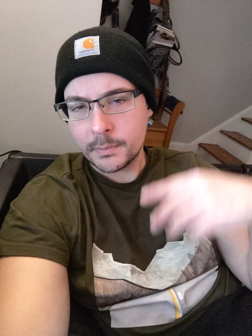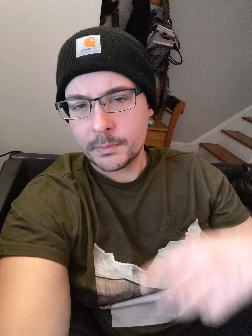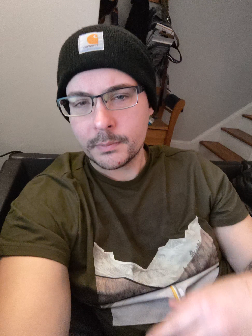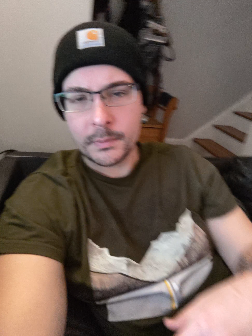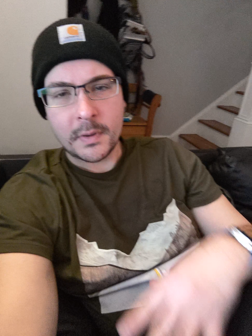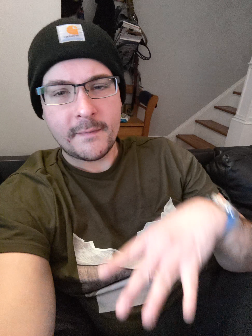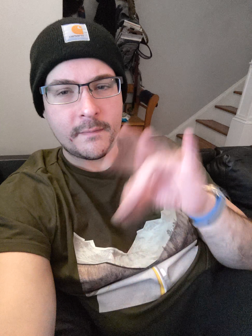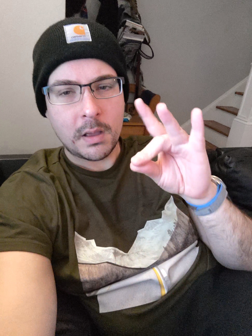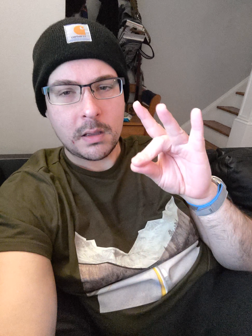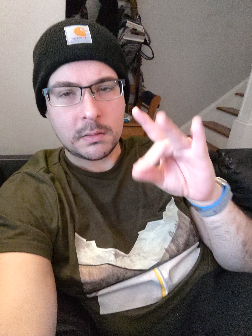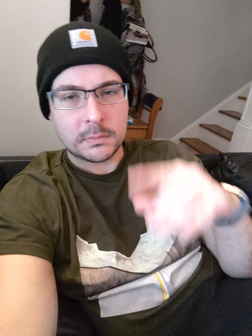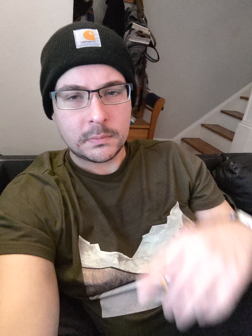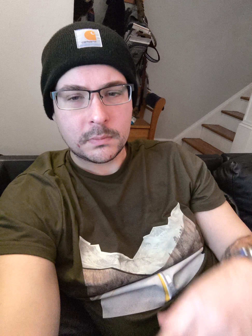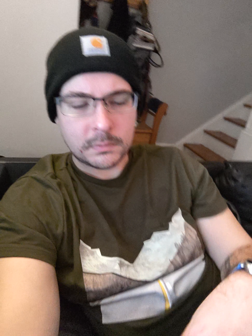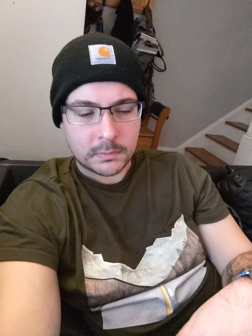find